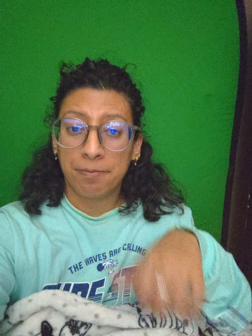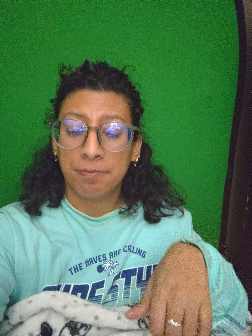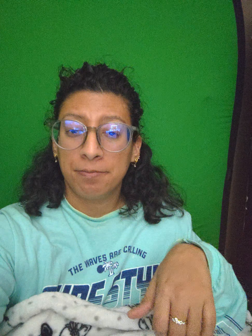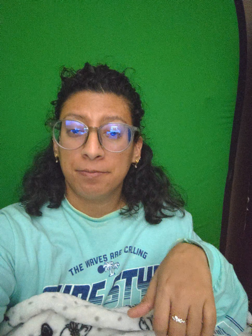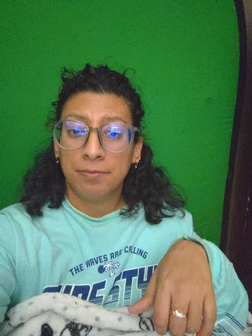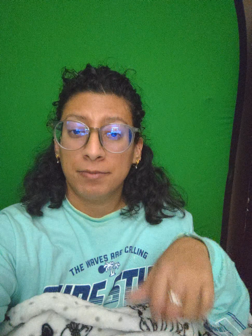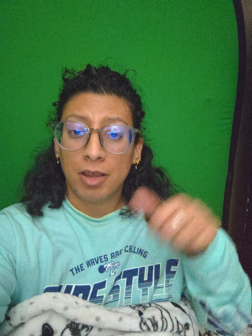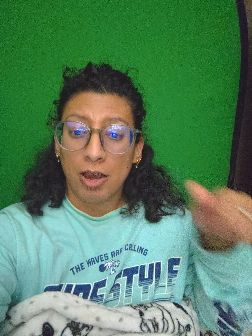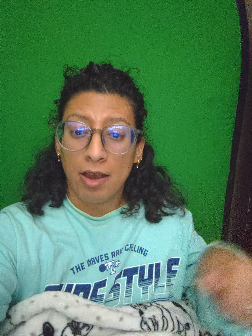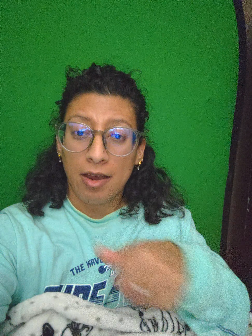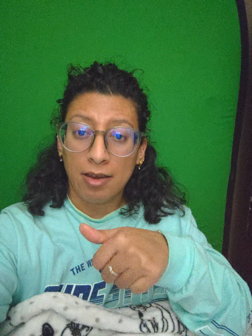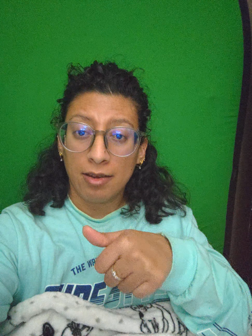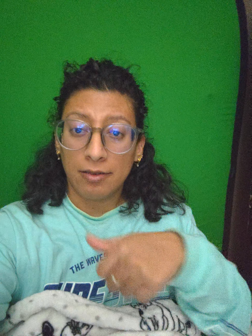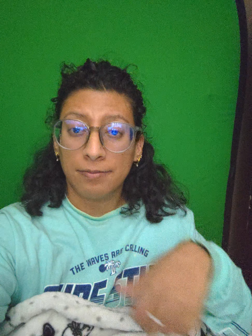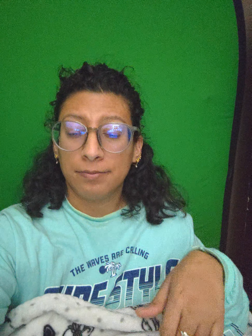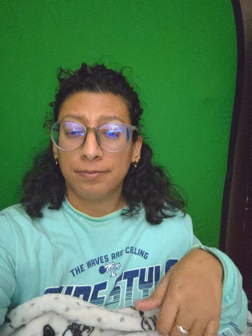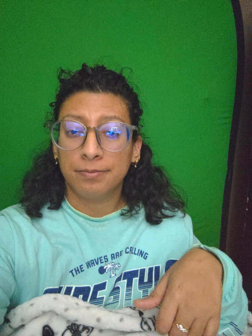hide